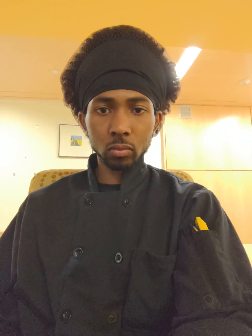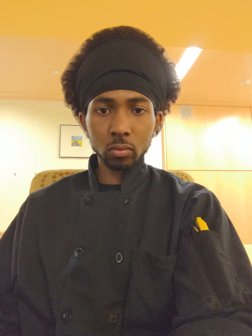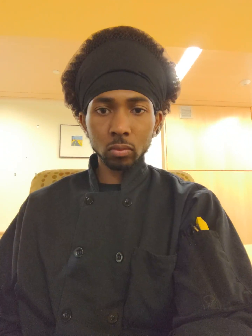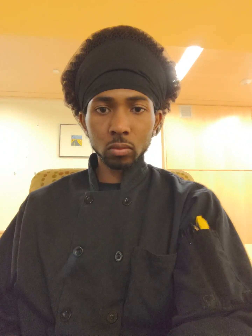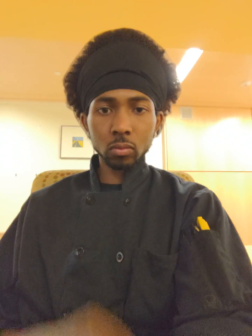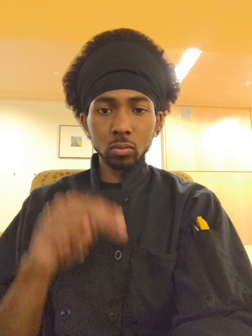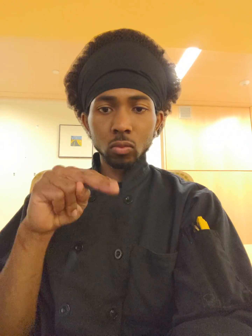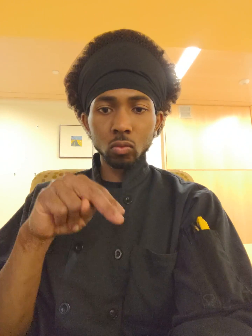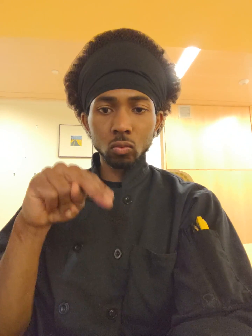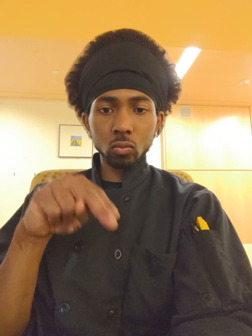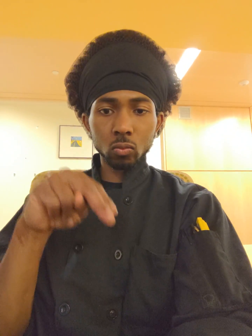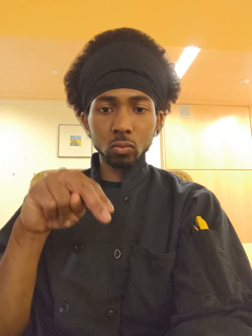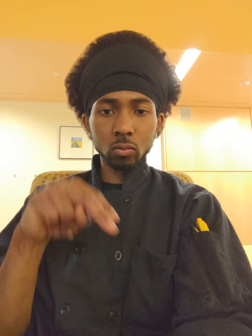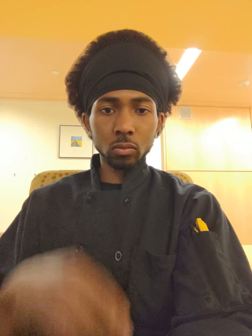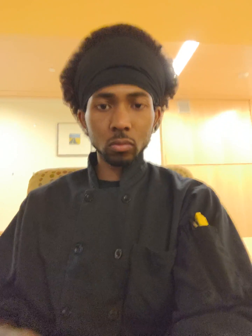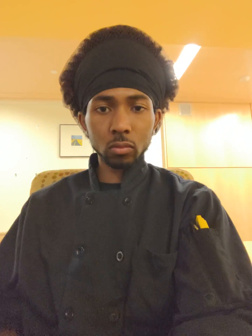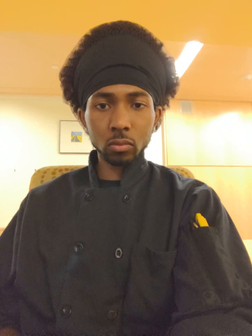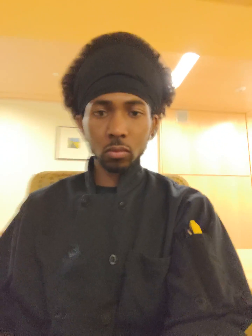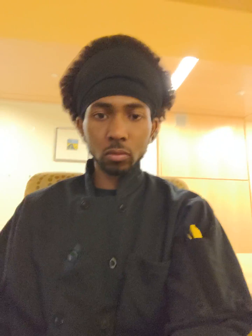nurse